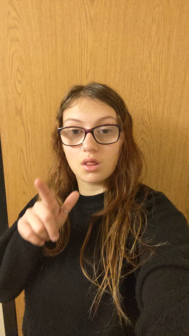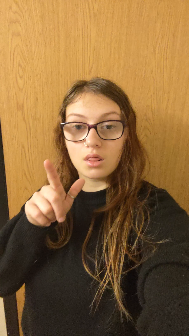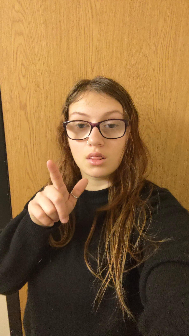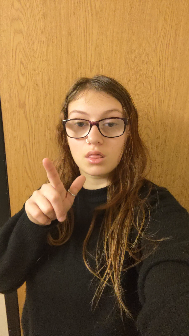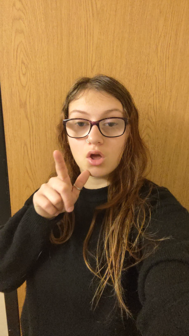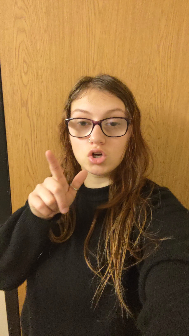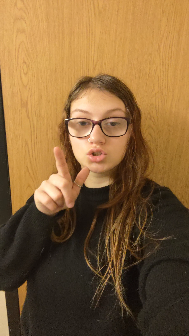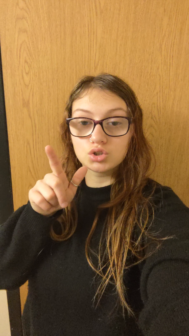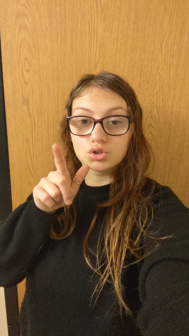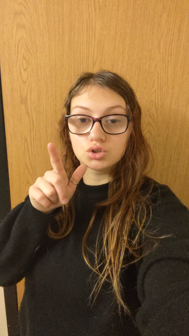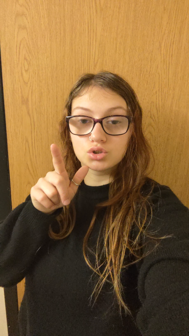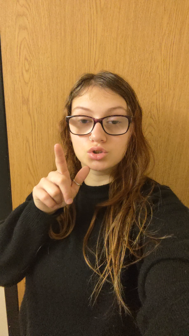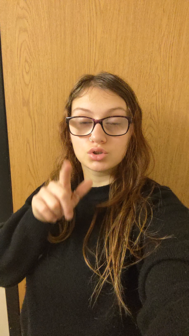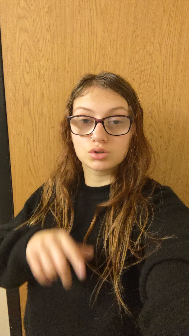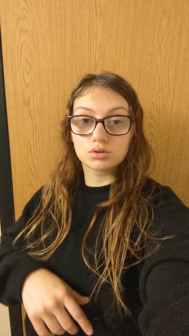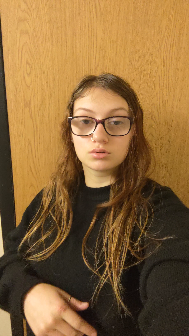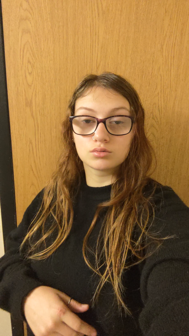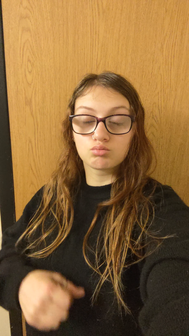lunch